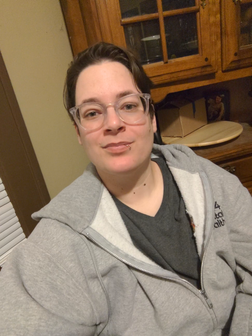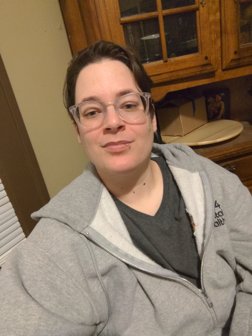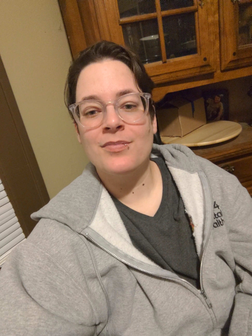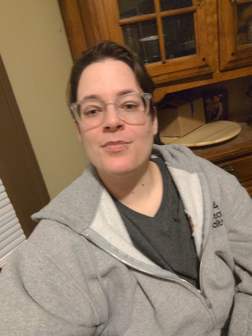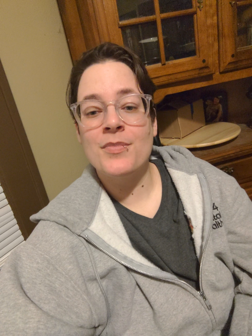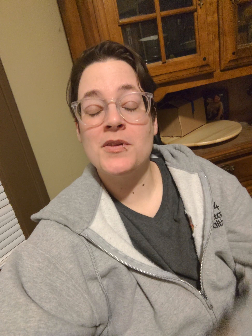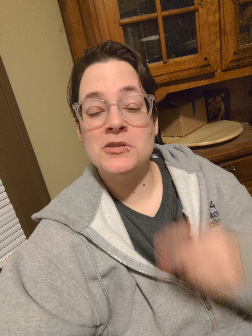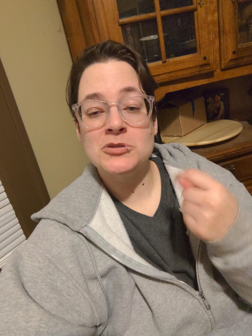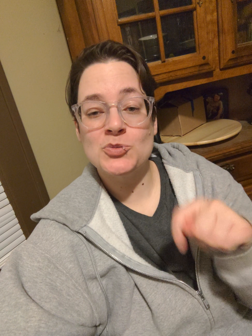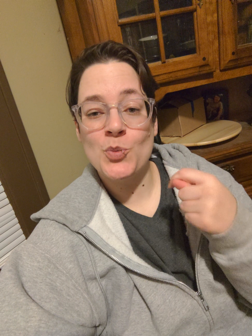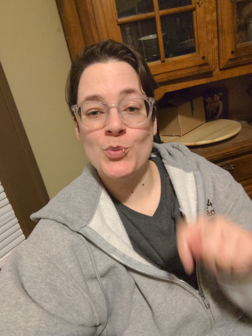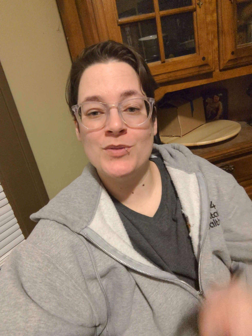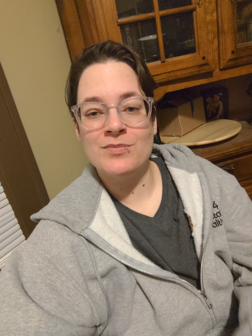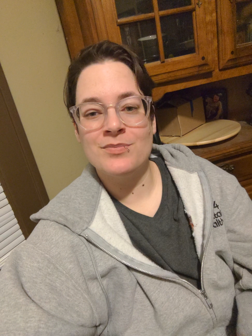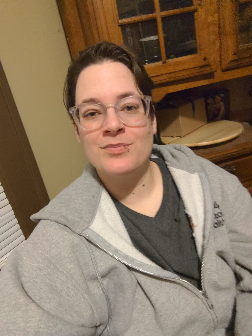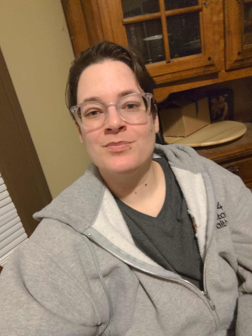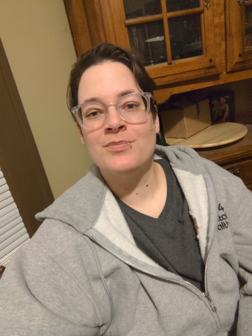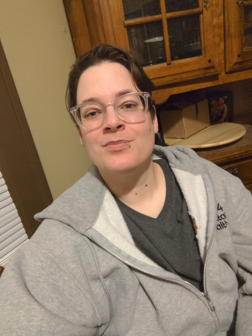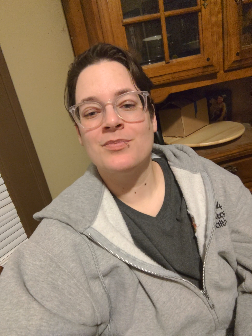toy